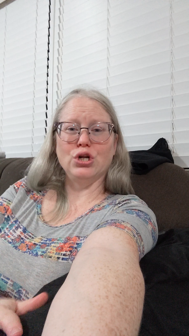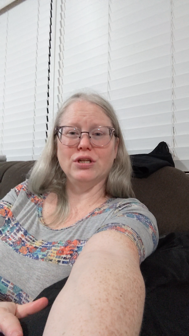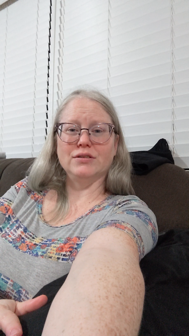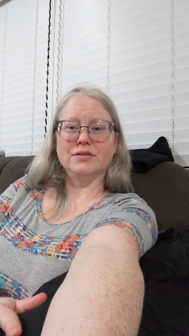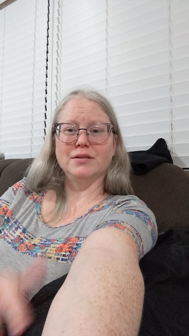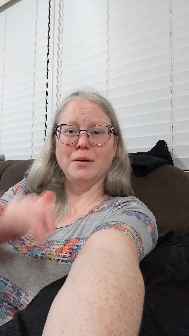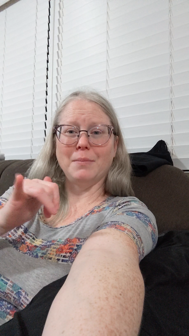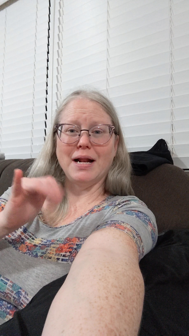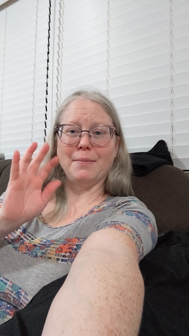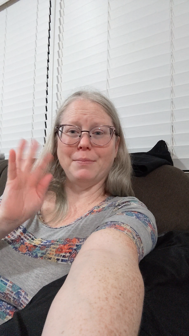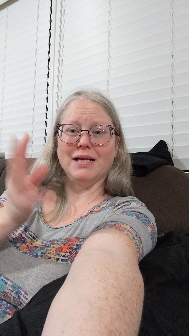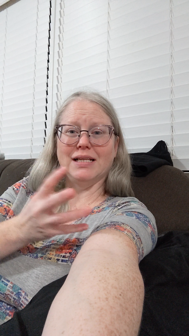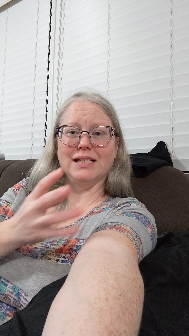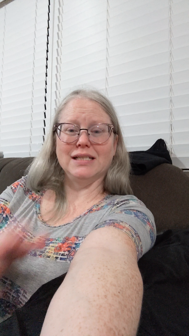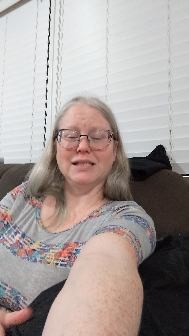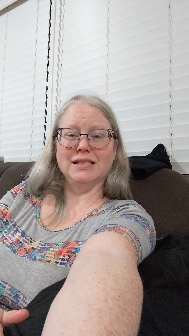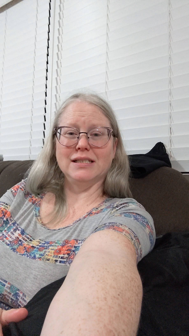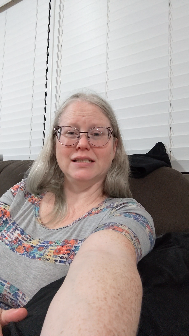playpen